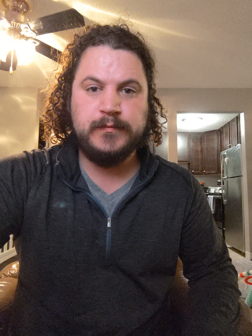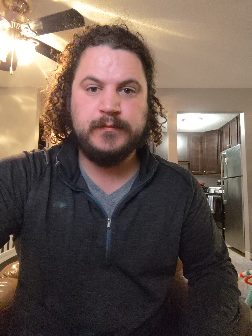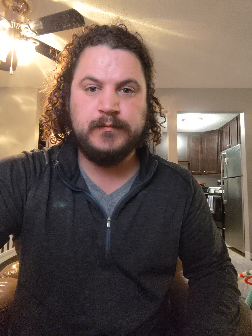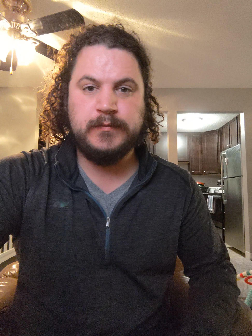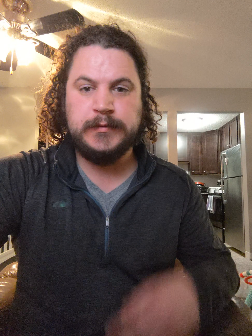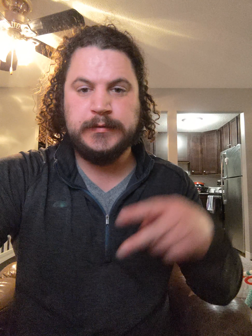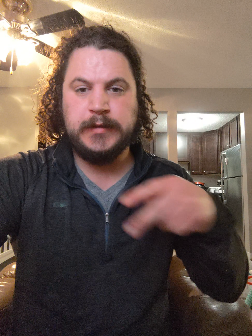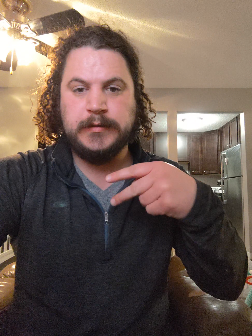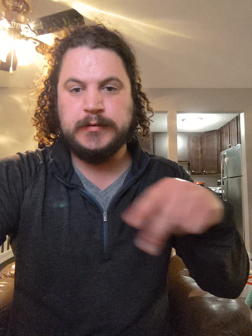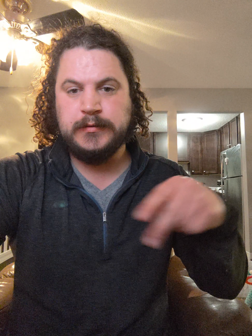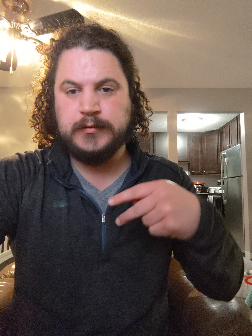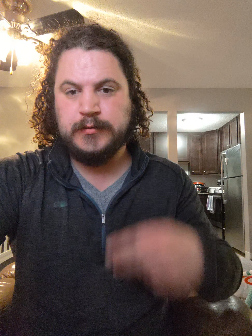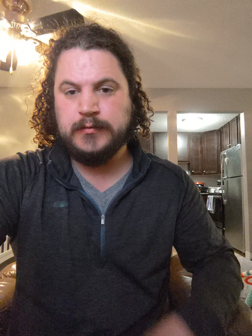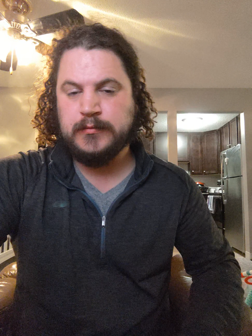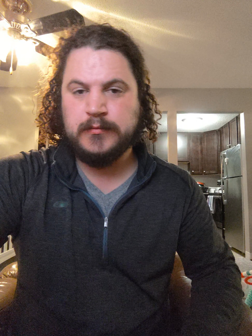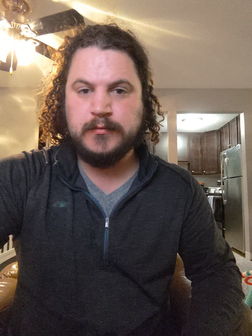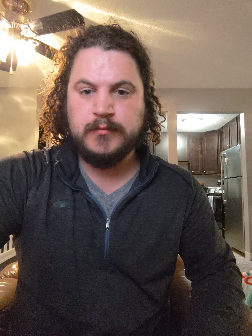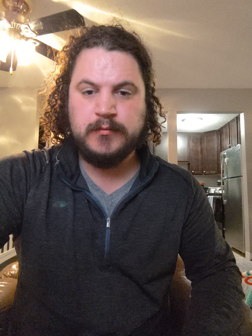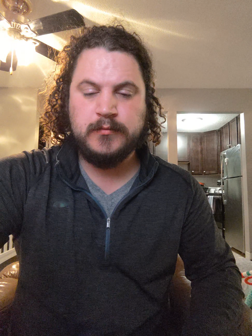dance